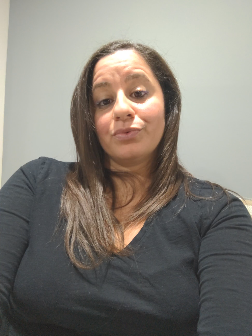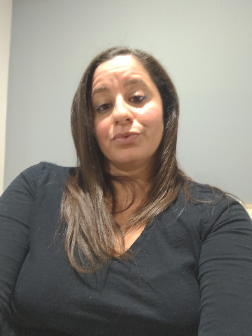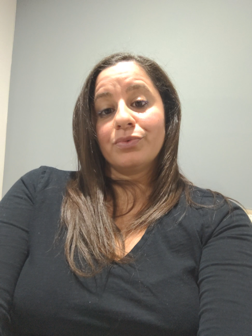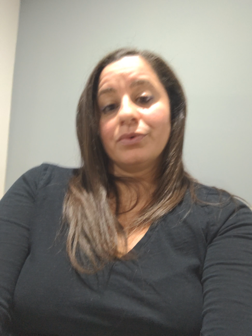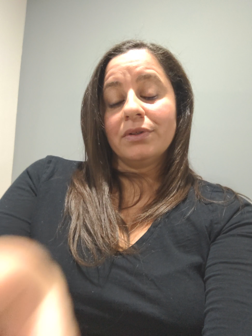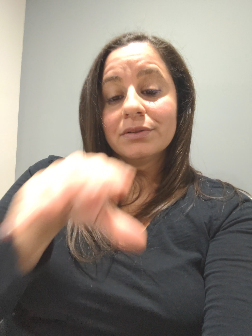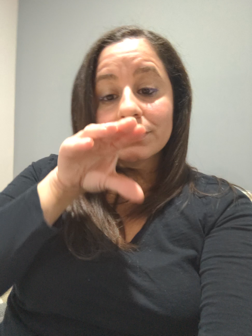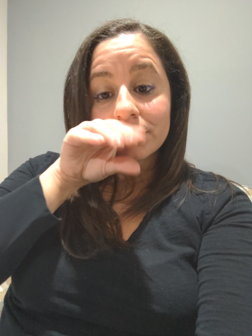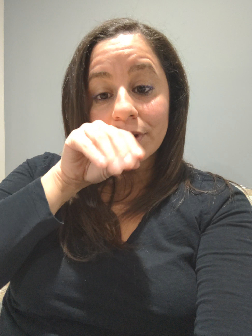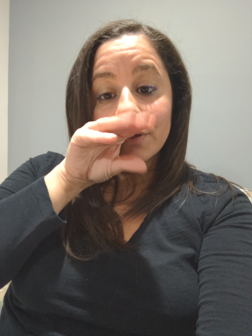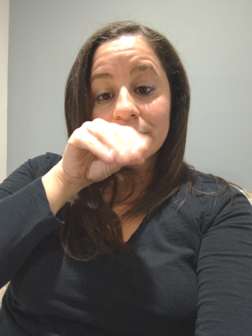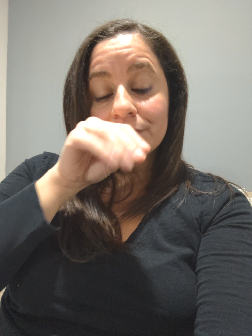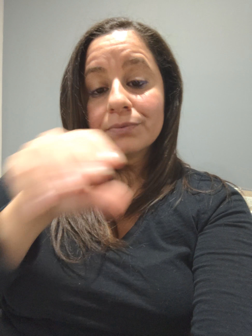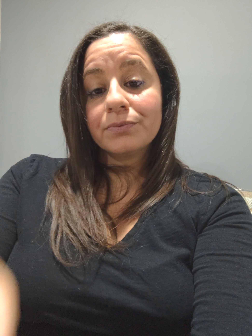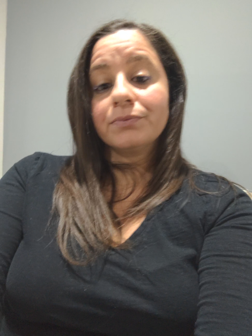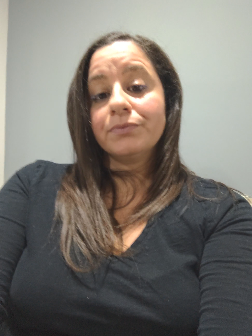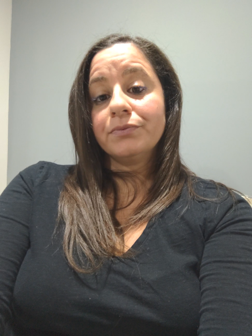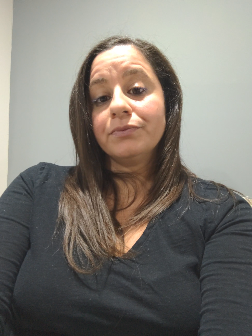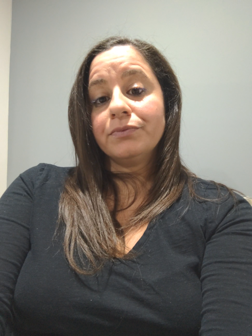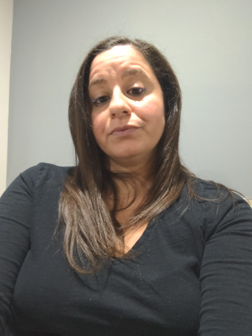duck